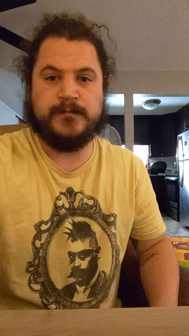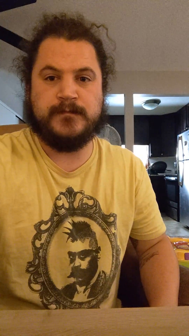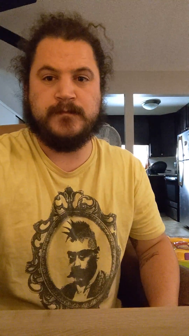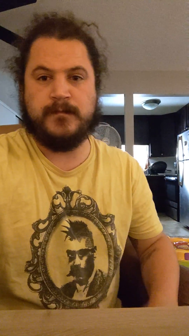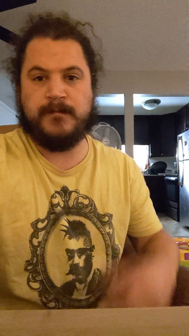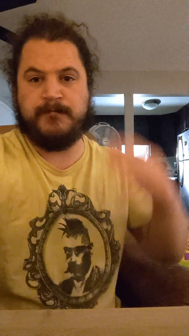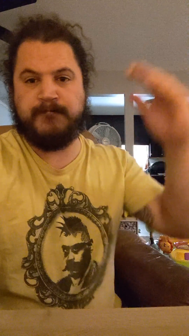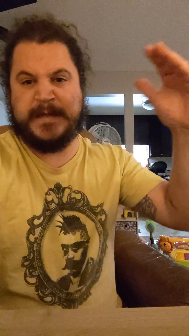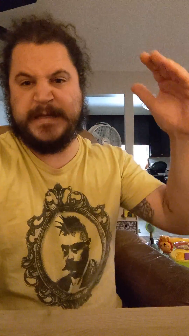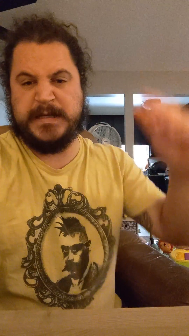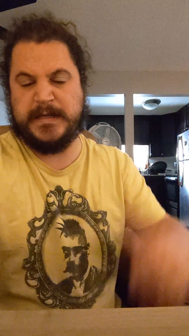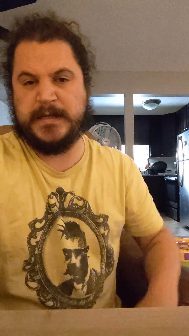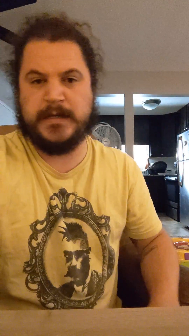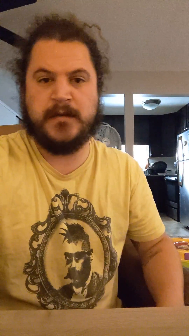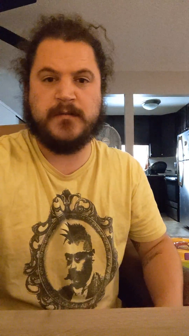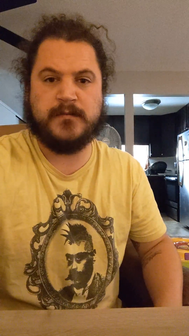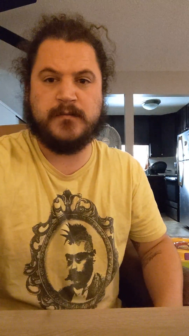big